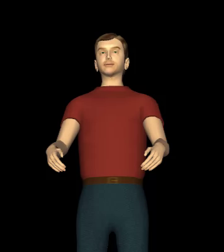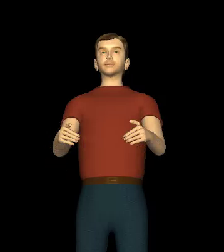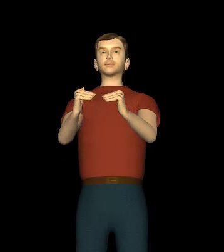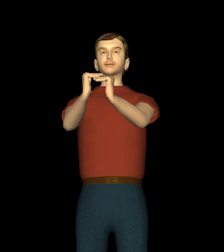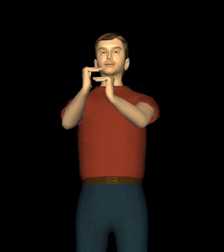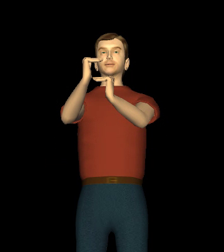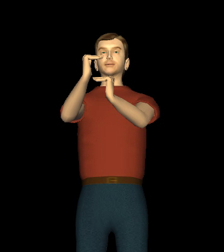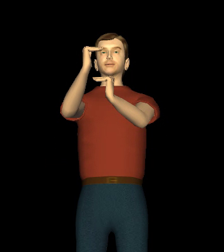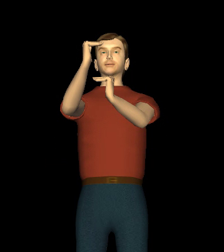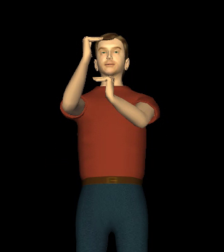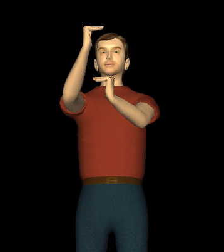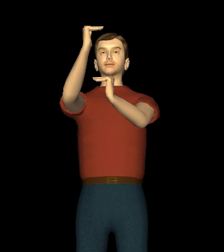طابق